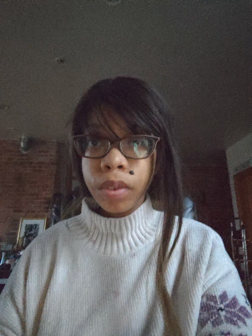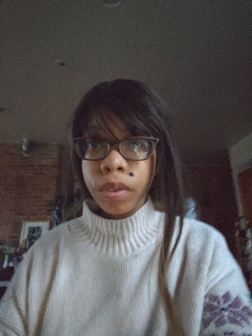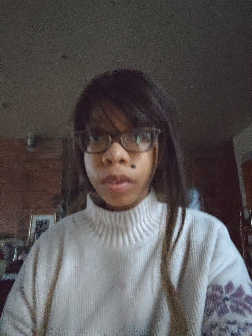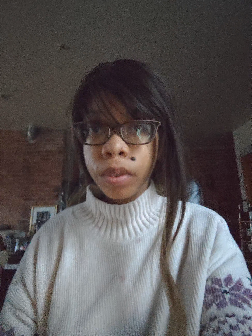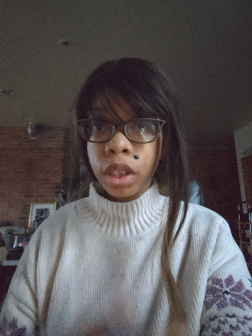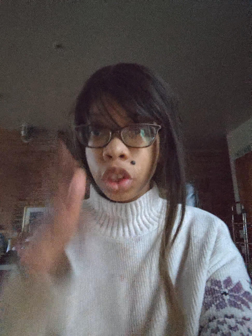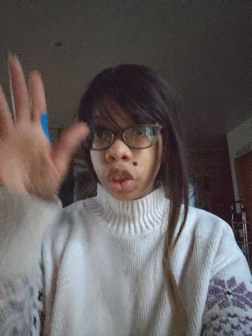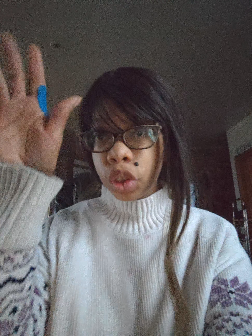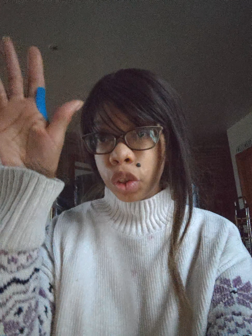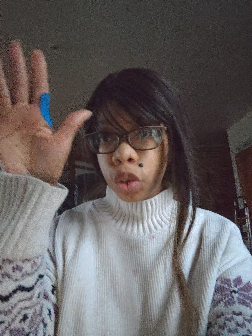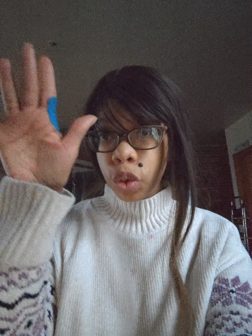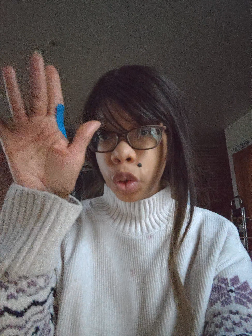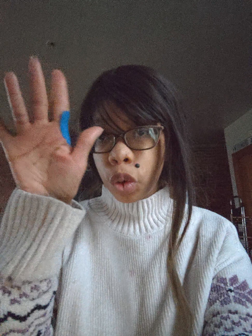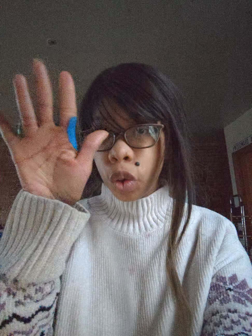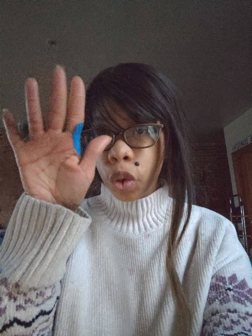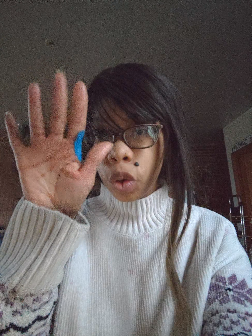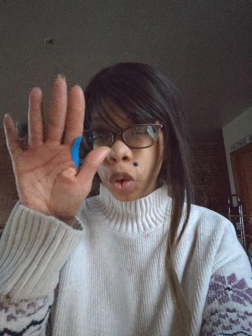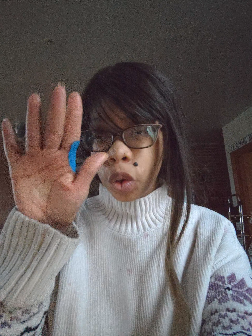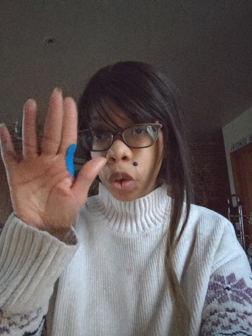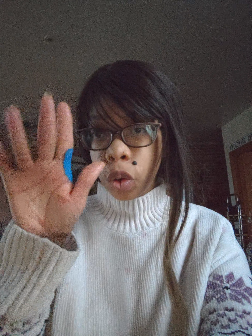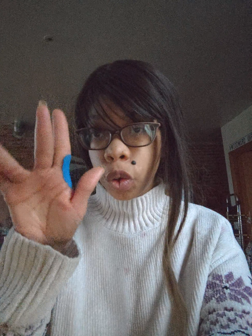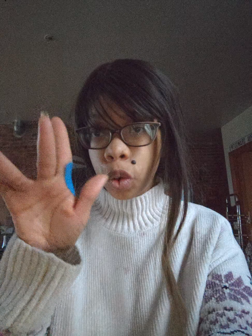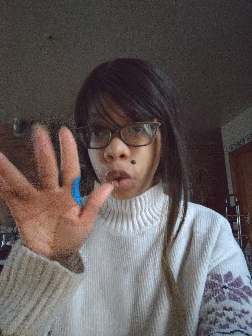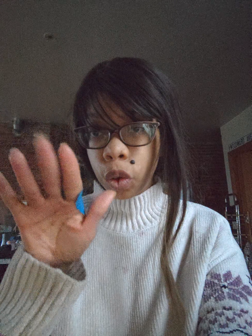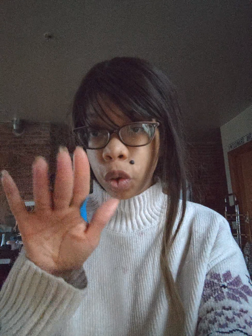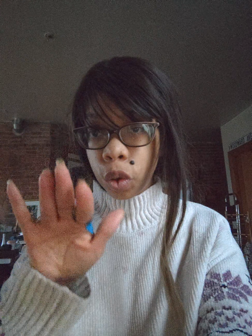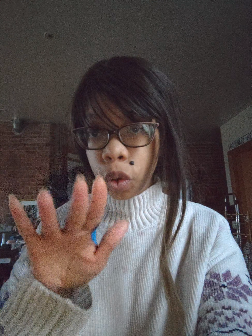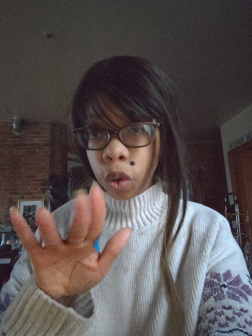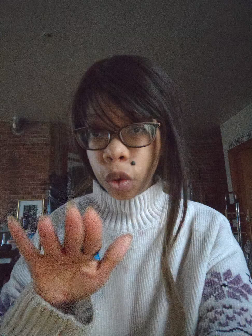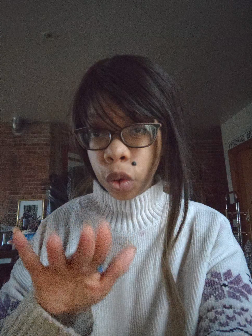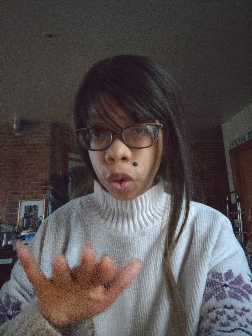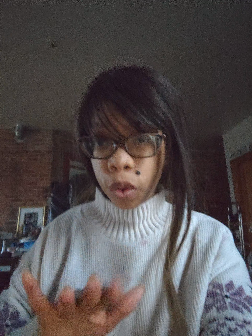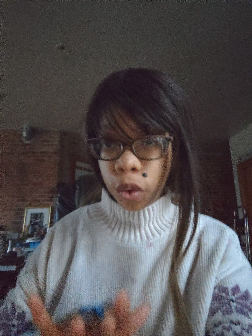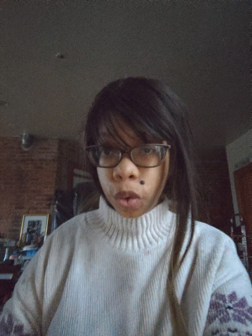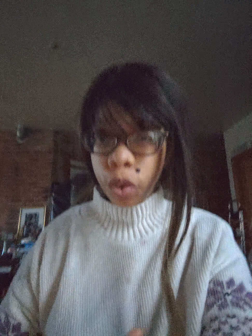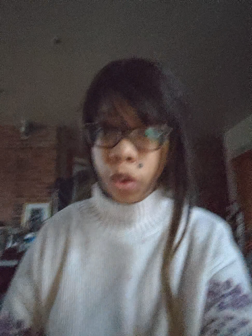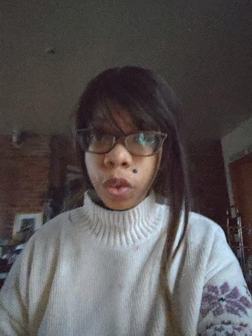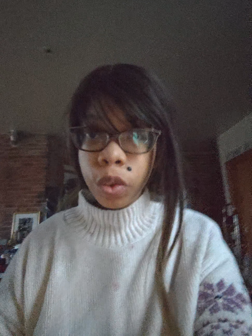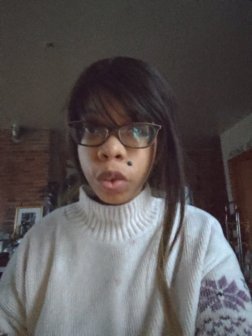snow